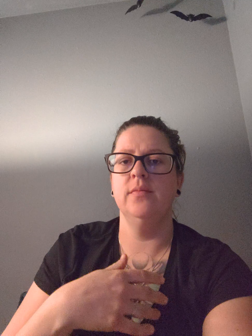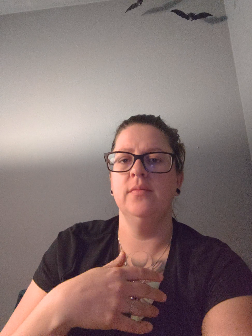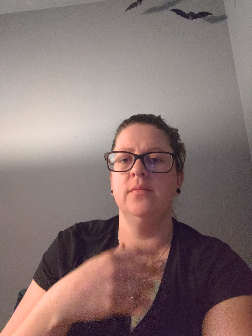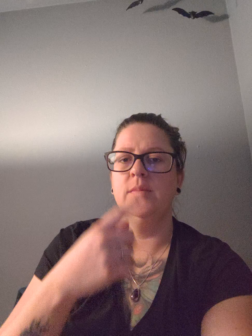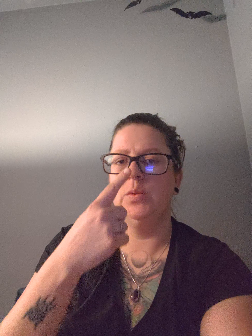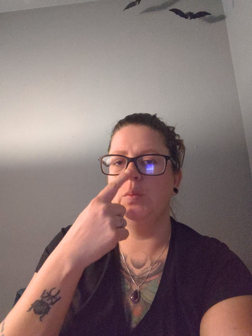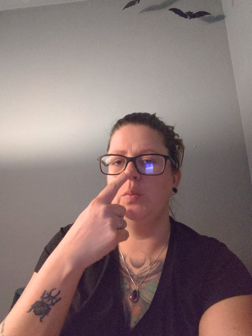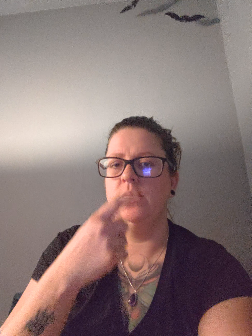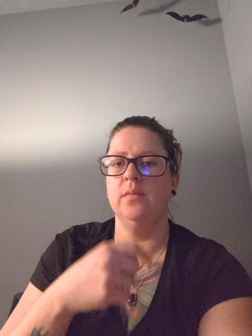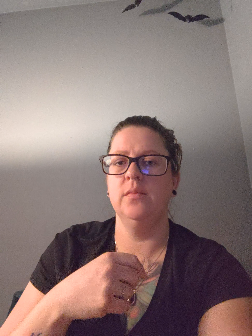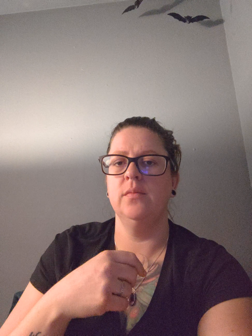nose